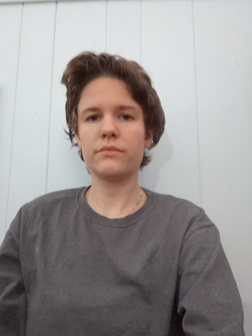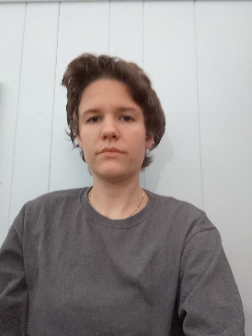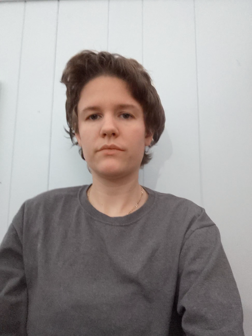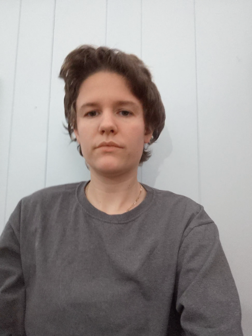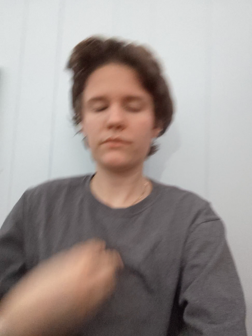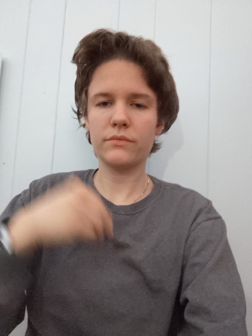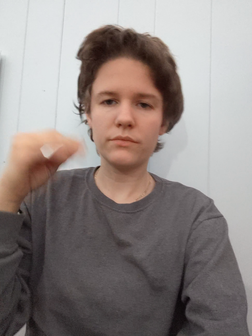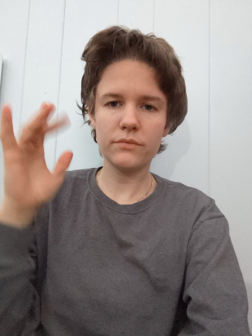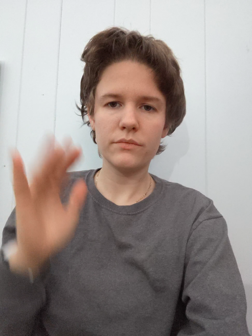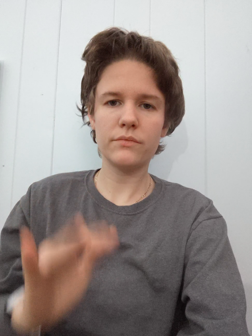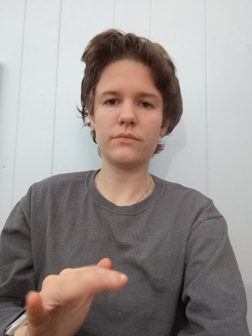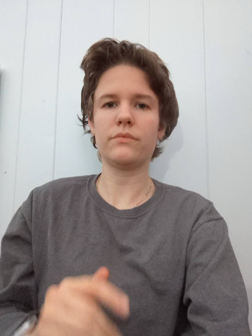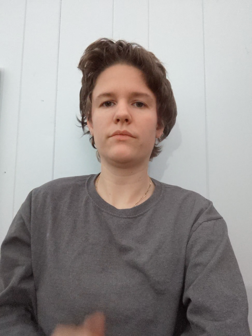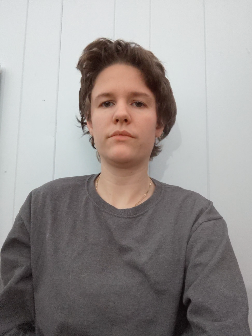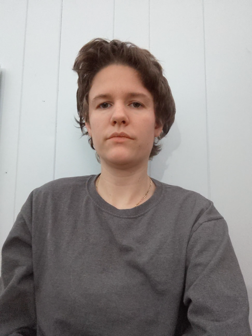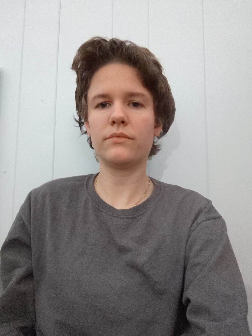snow